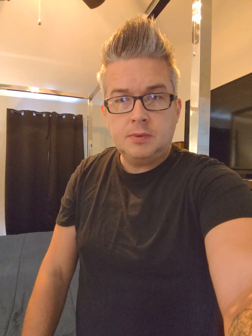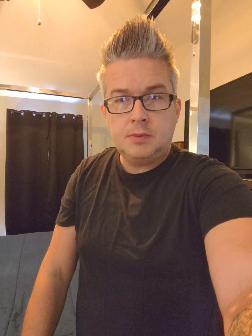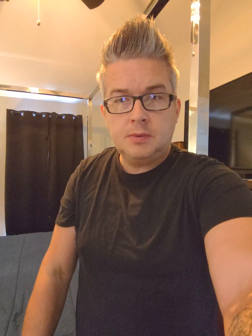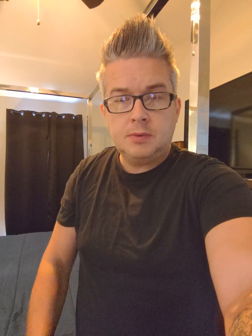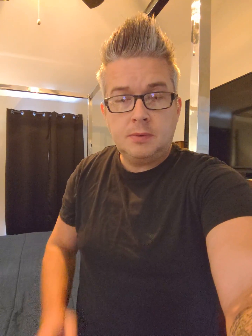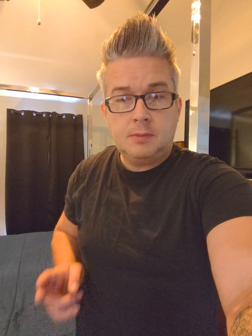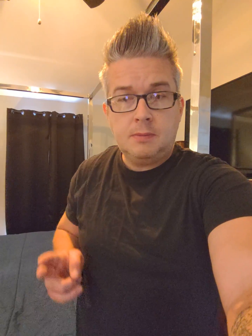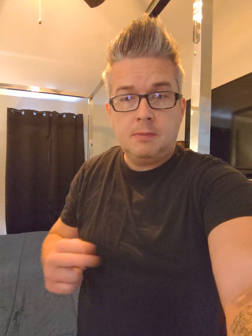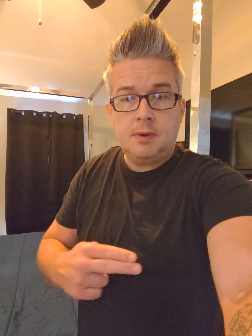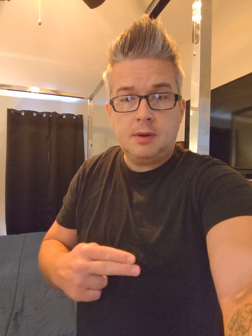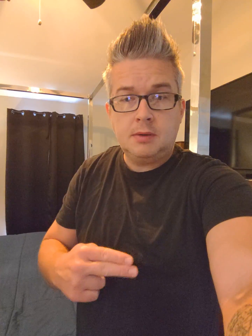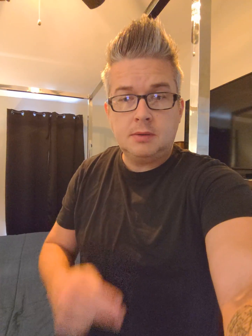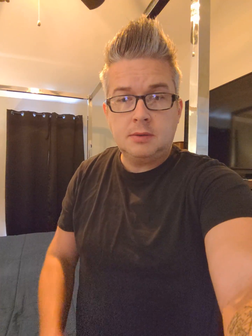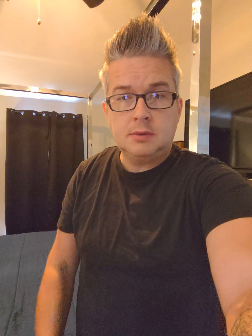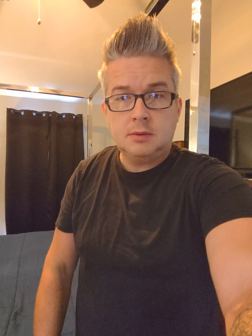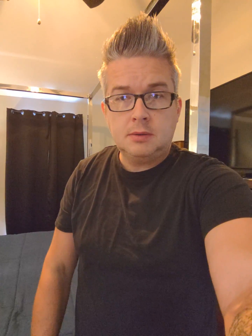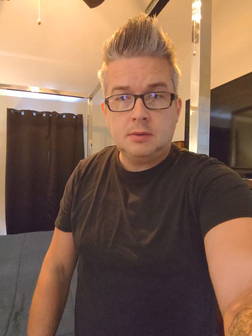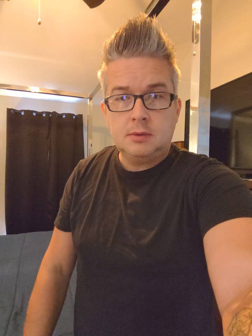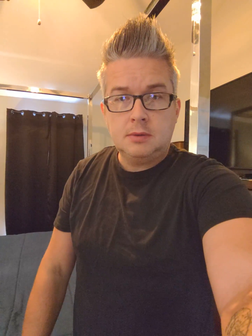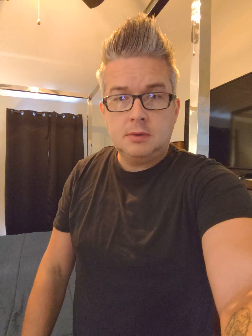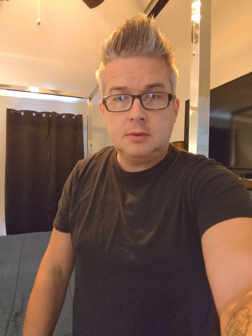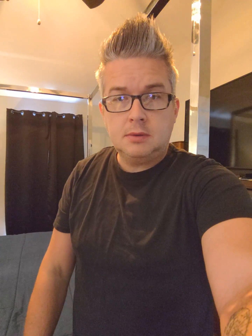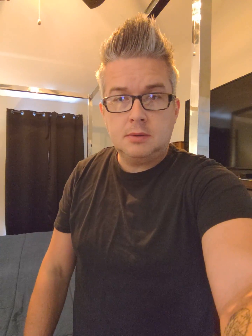belt